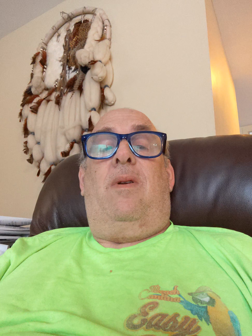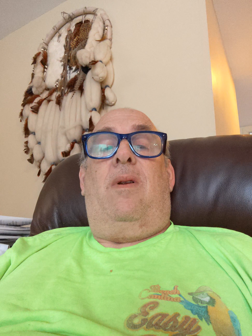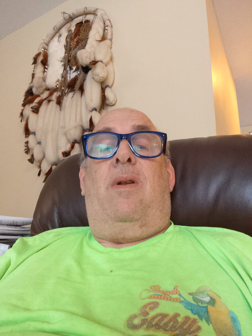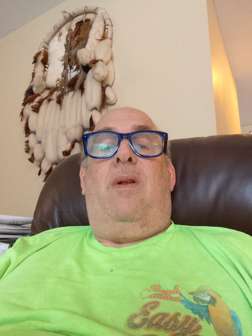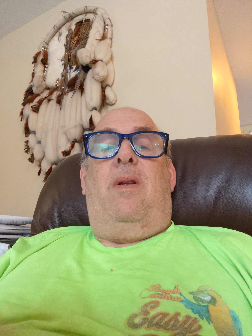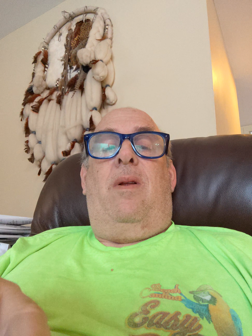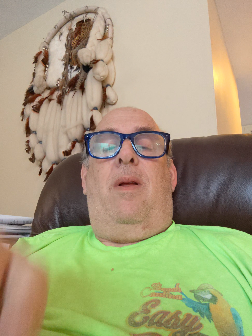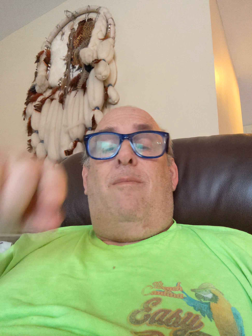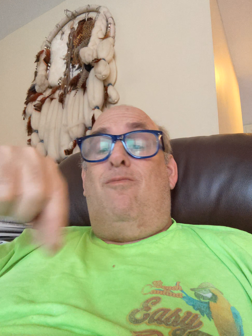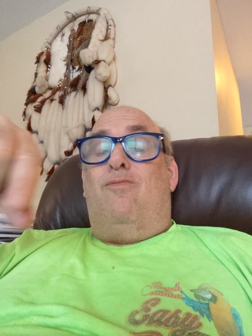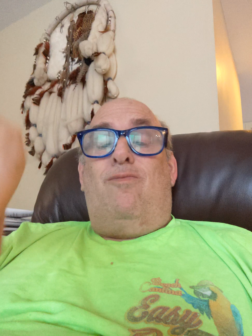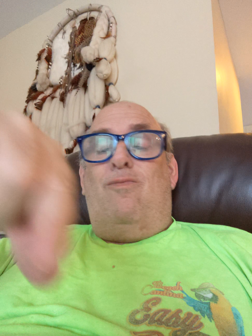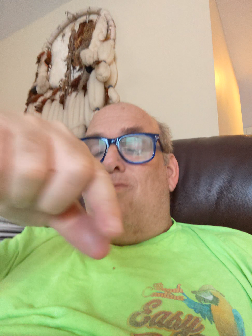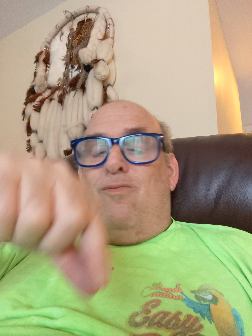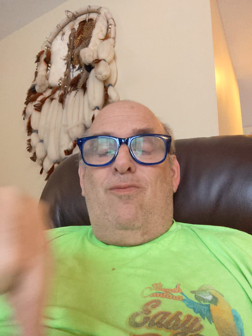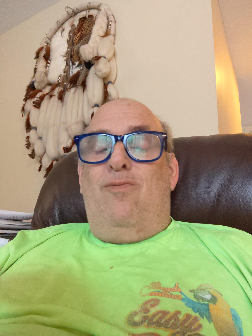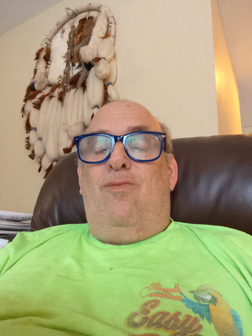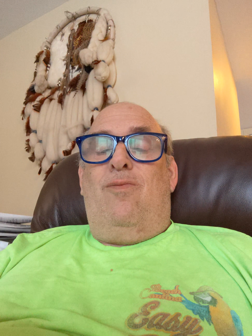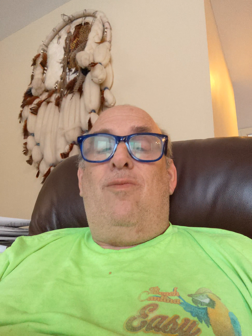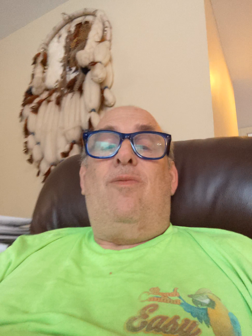puzzle